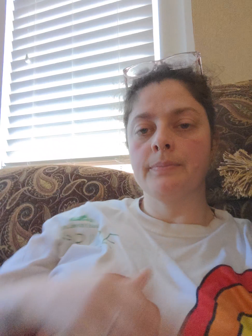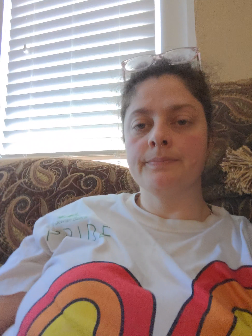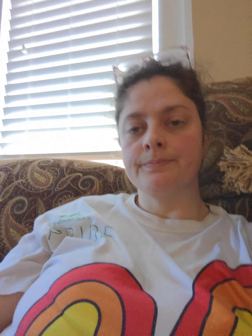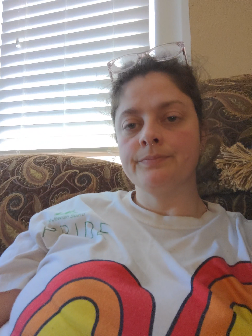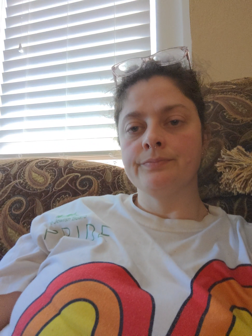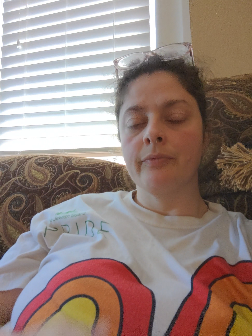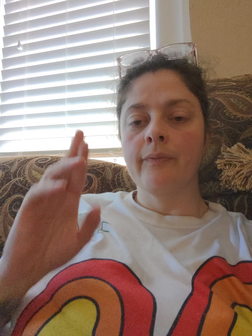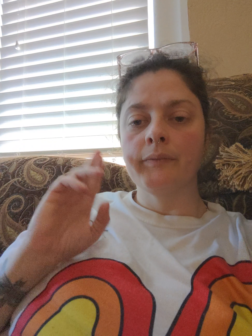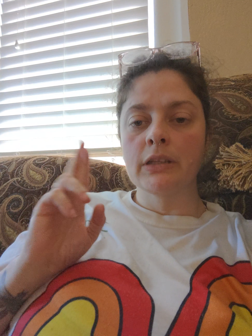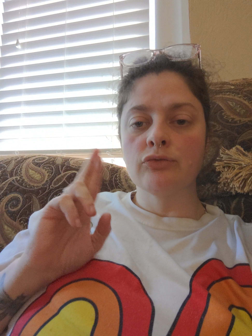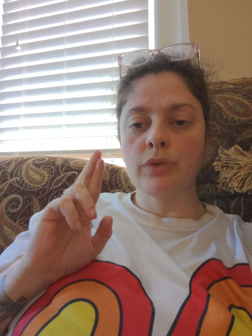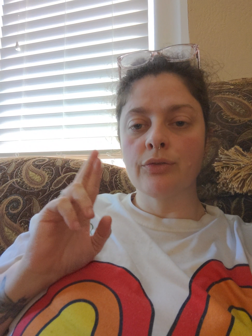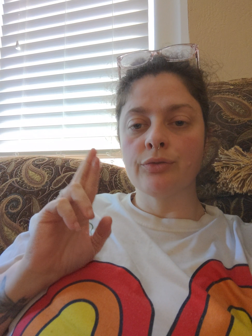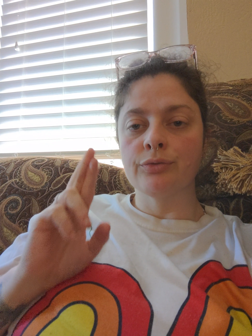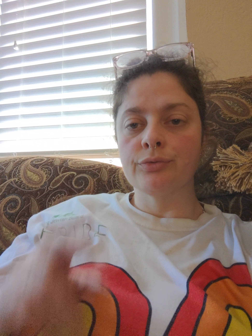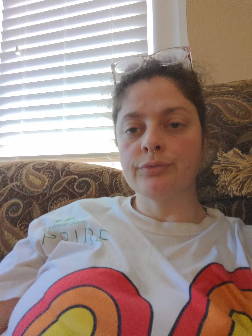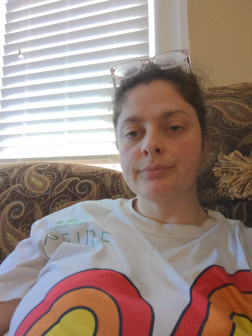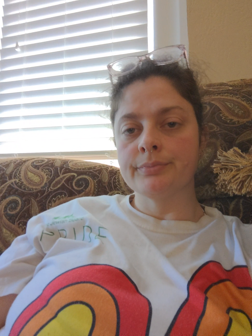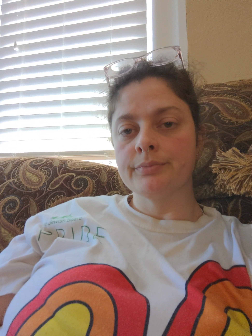refrigerator